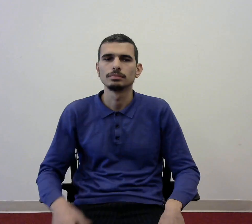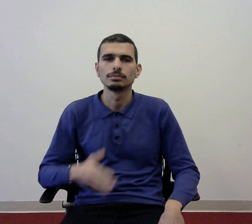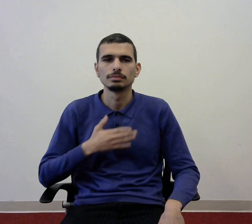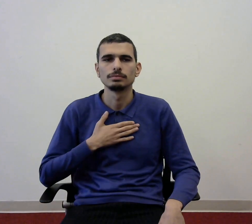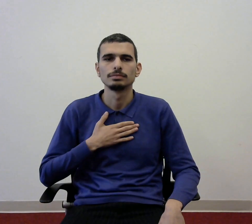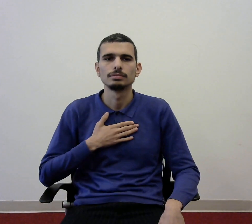mən